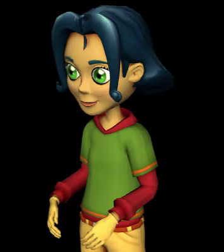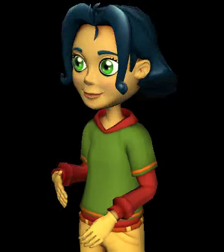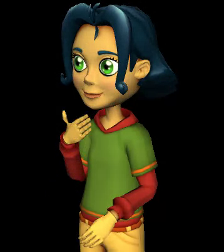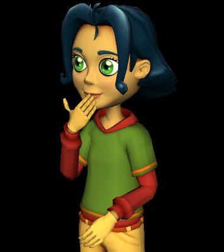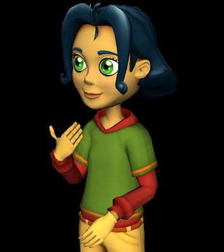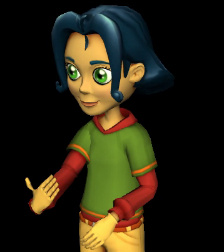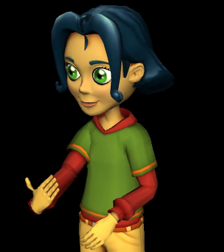شكرا